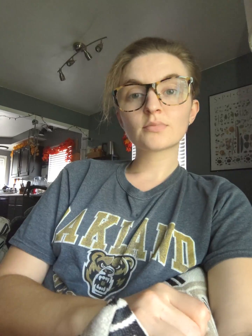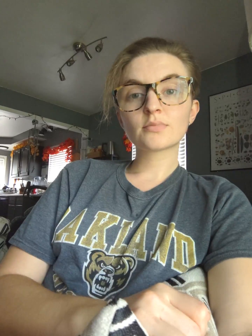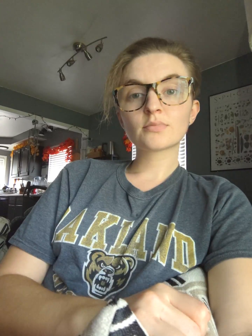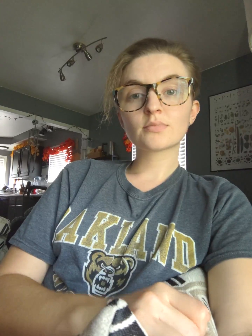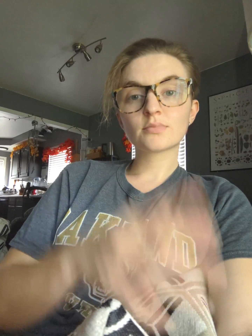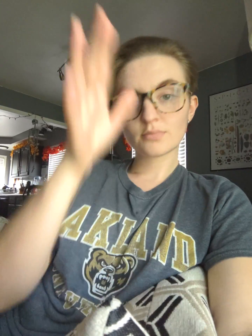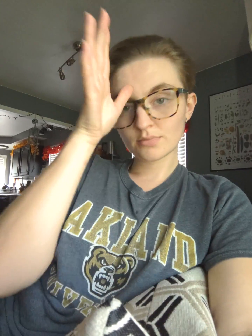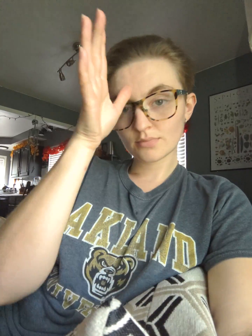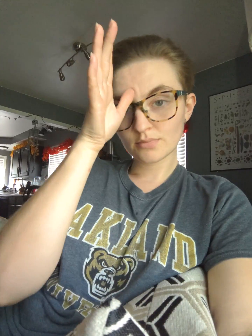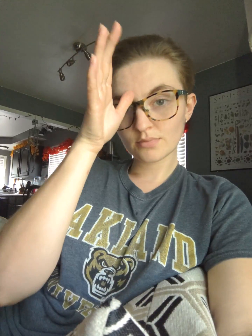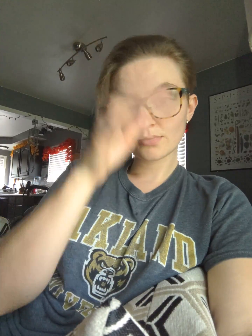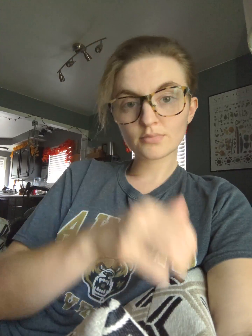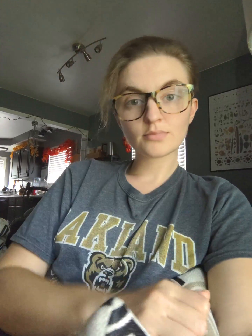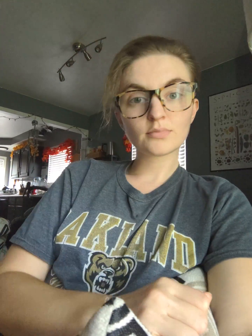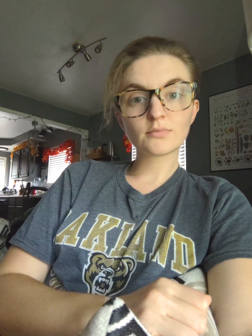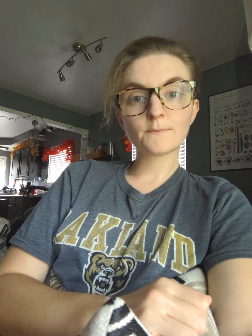daddy